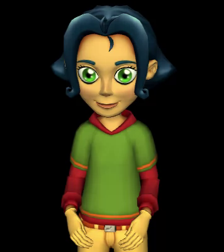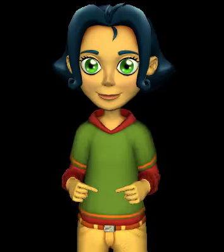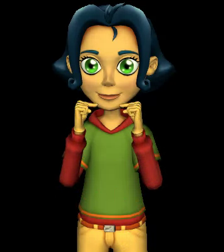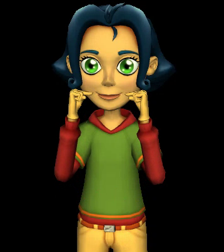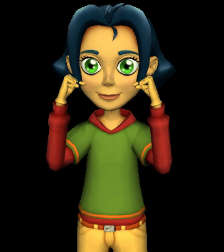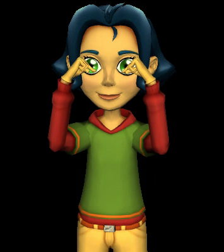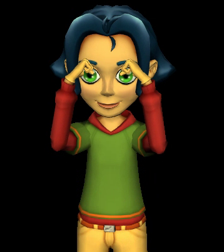يبتسم